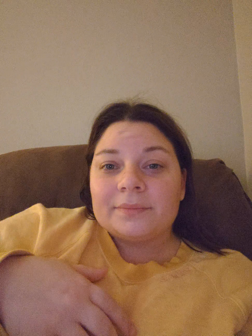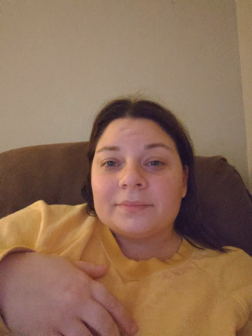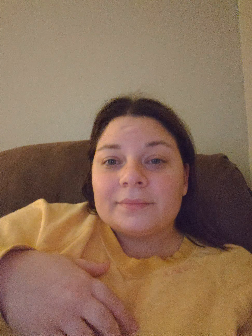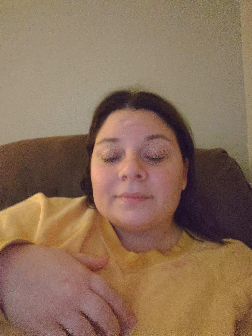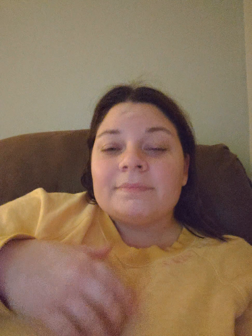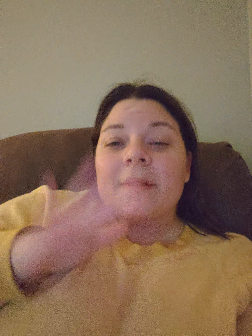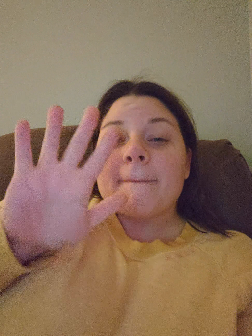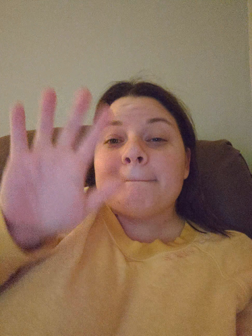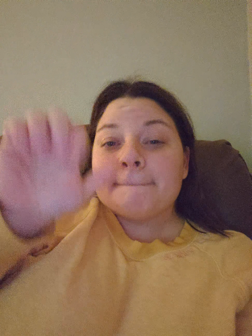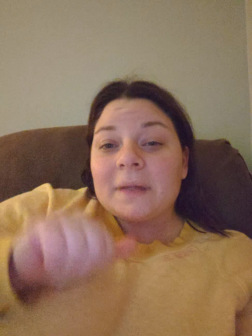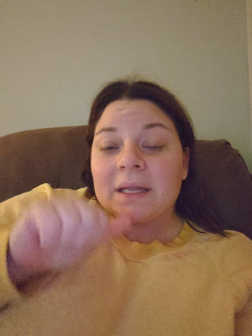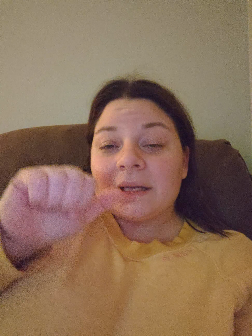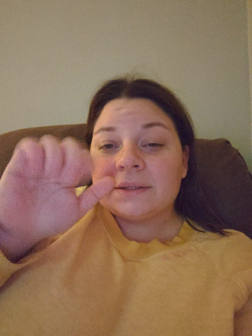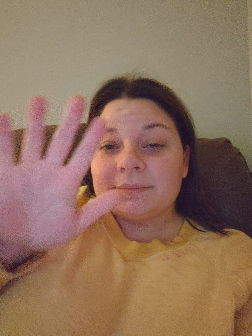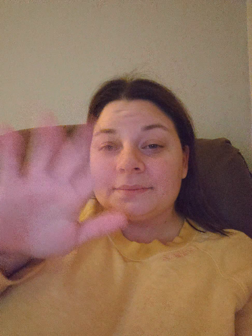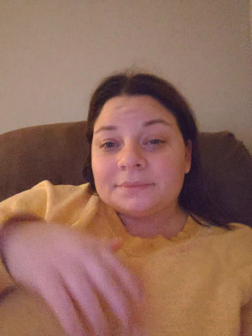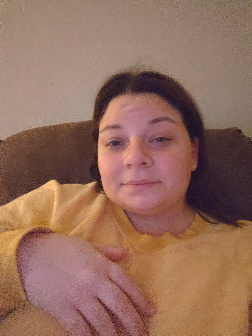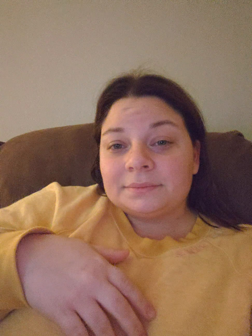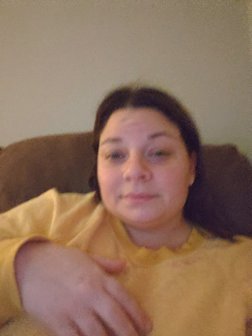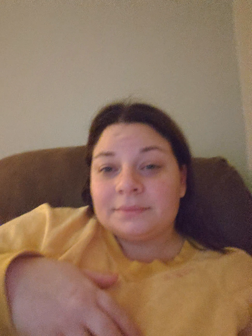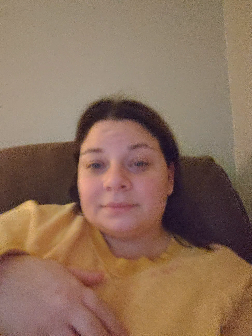mitten